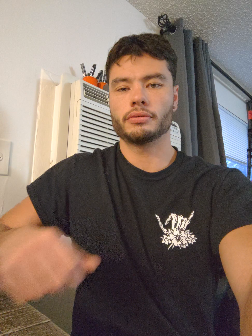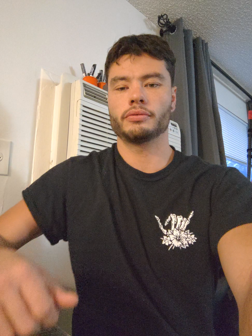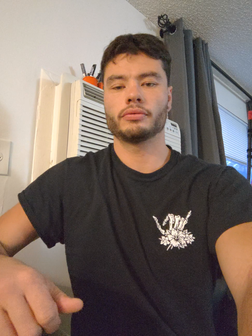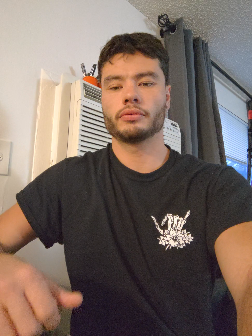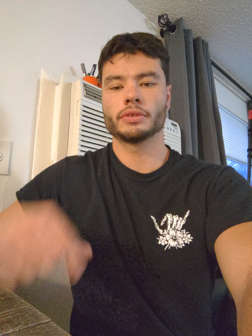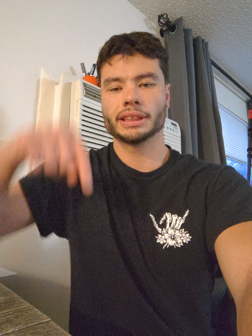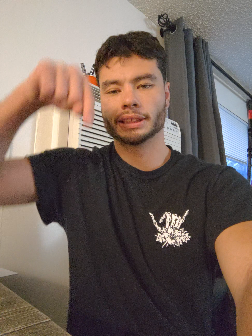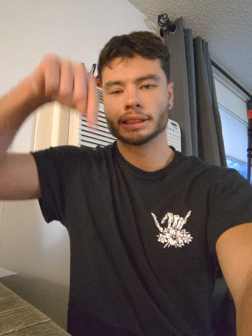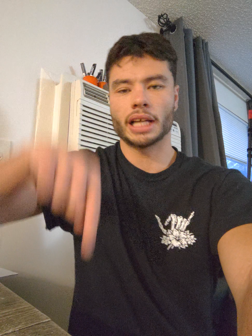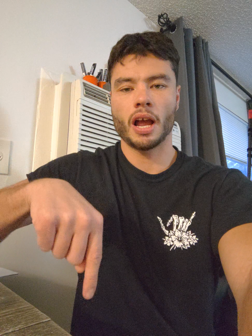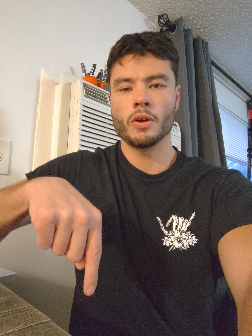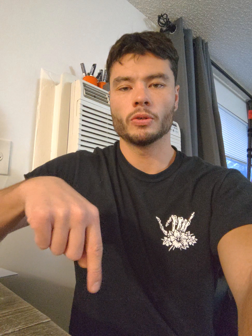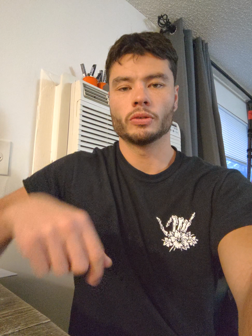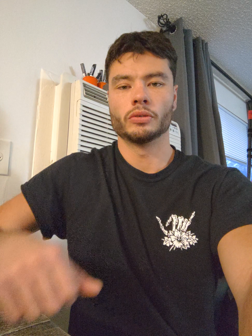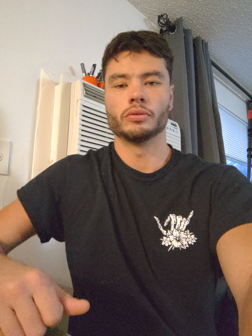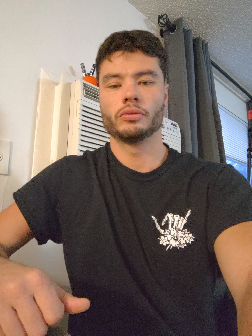down